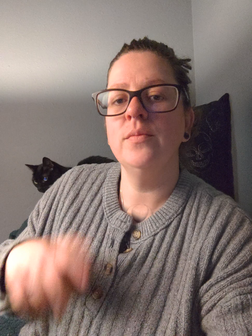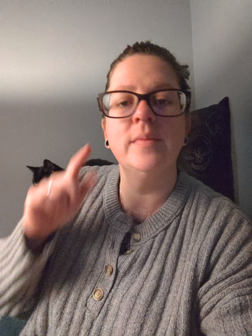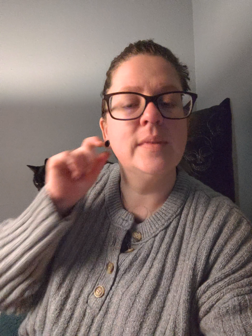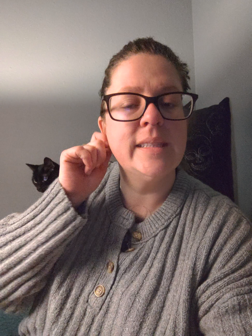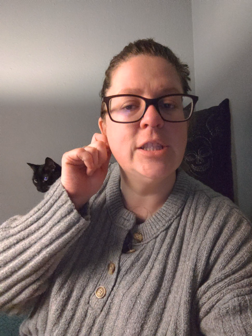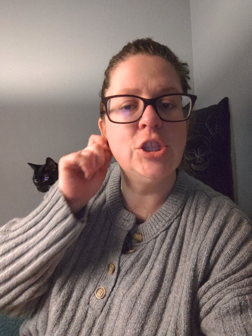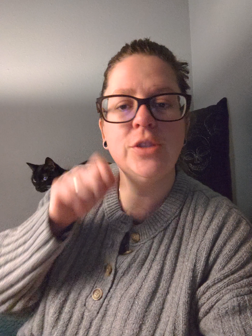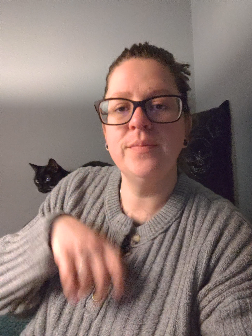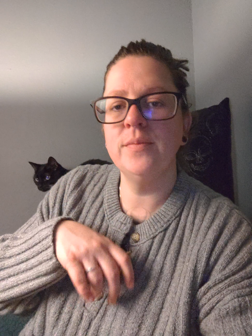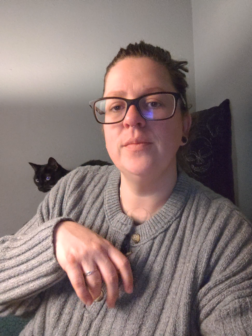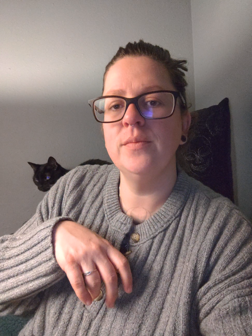ear